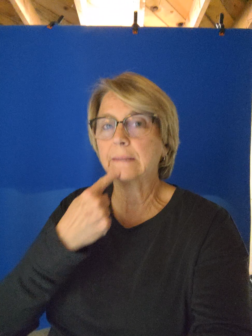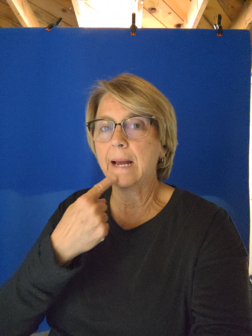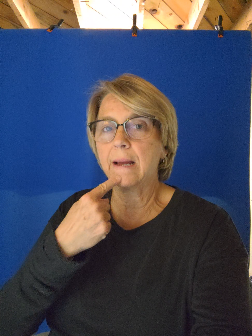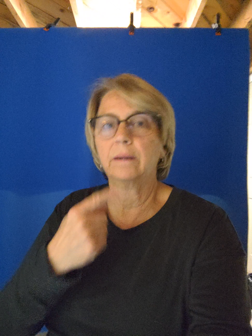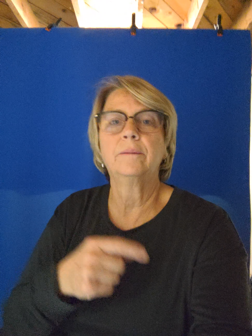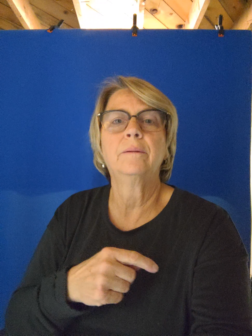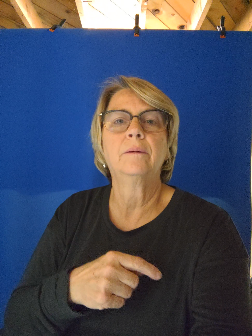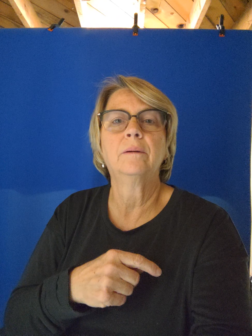say